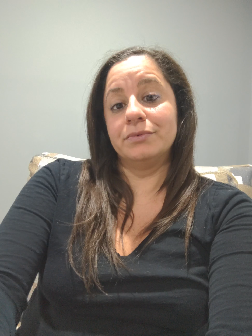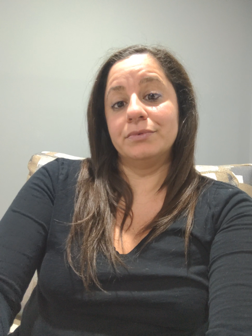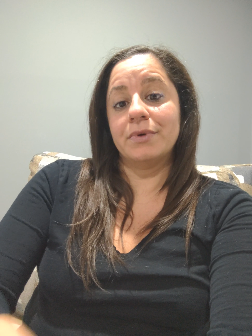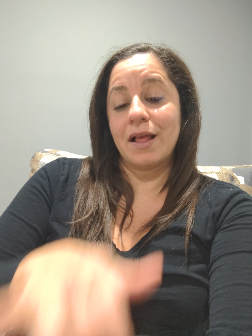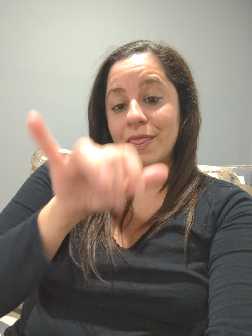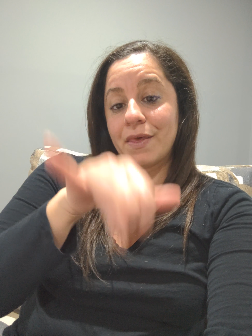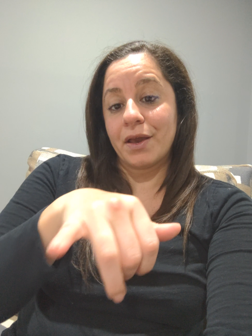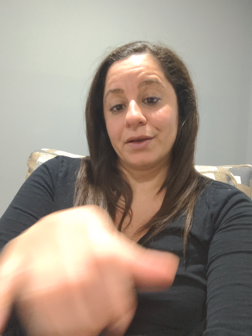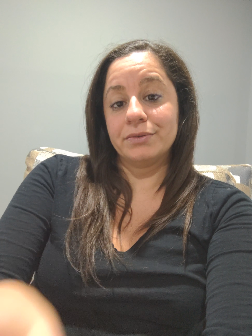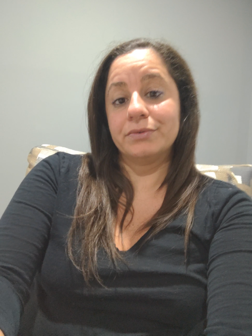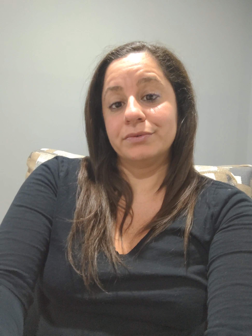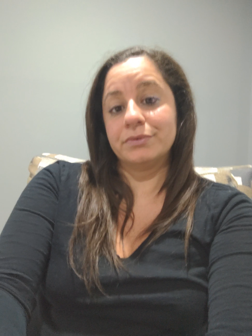that